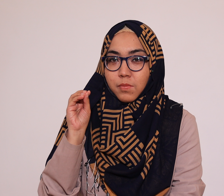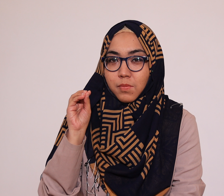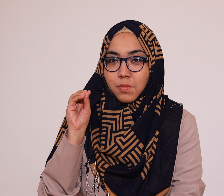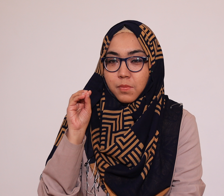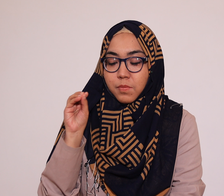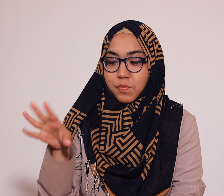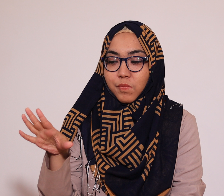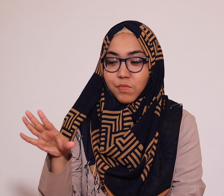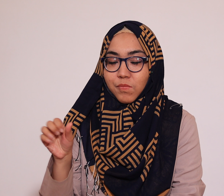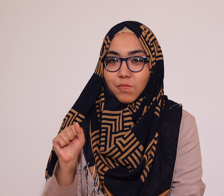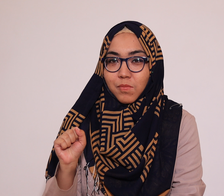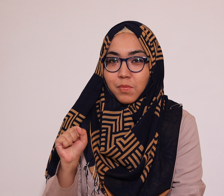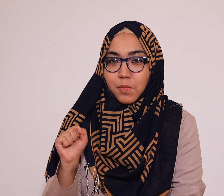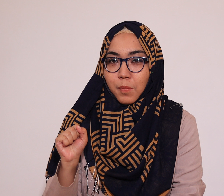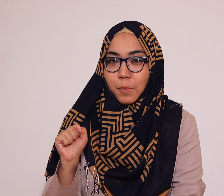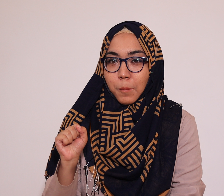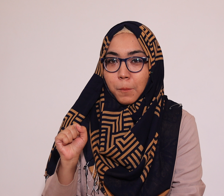bad